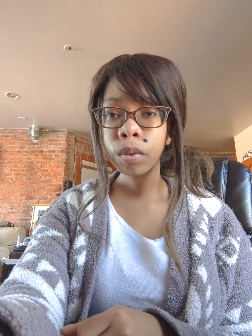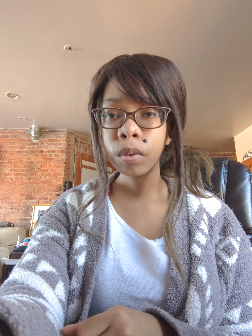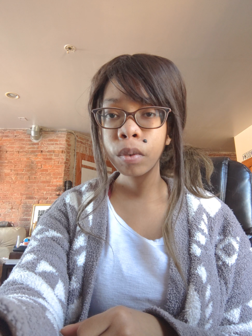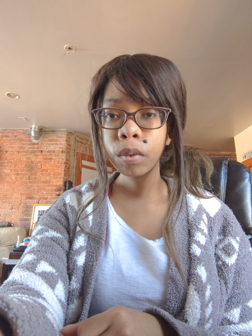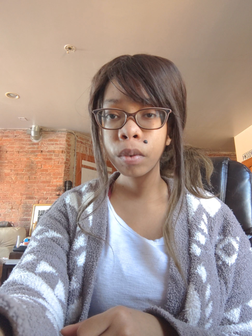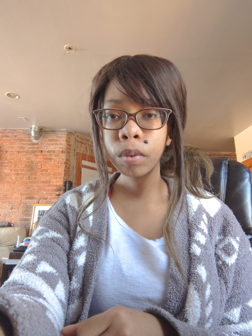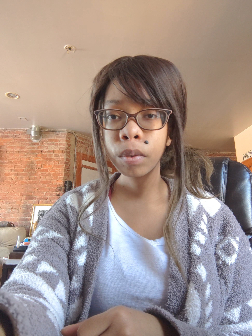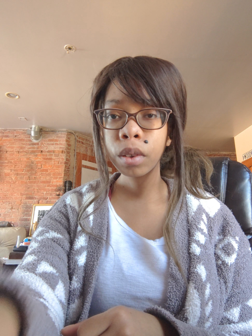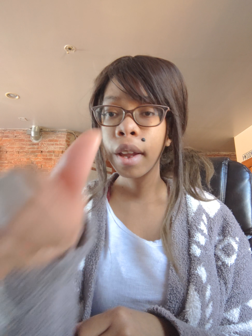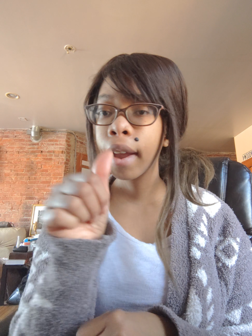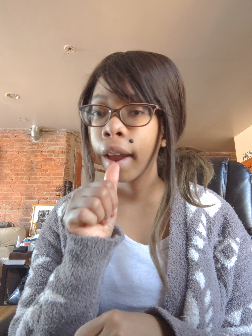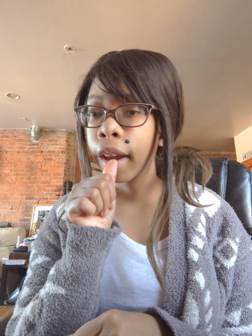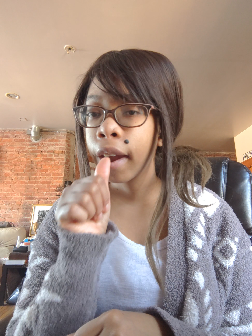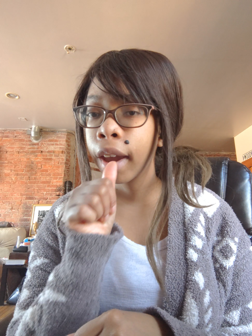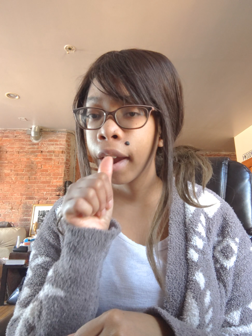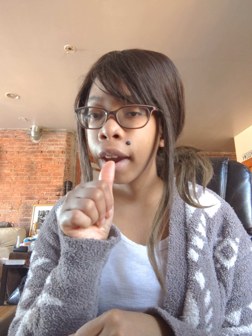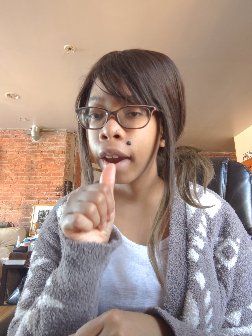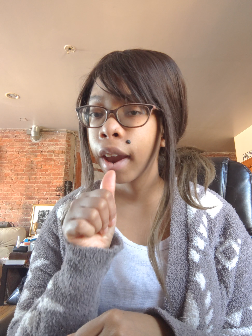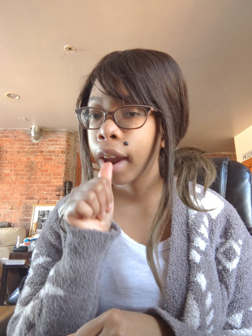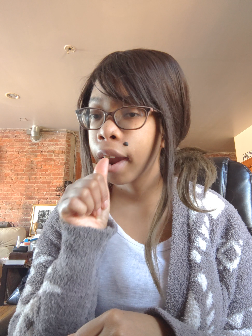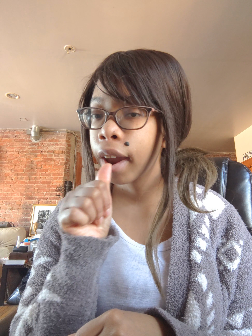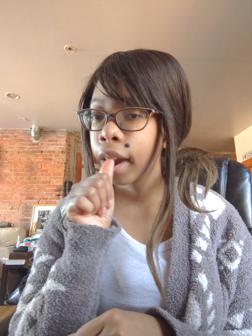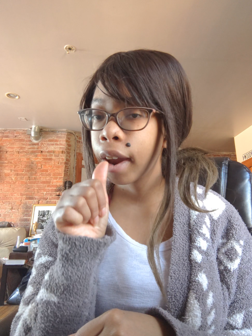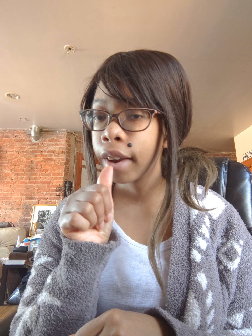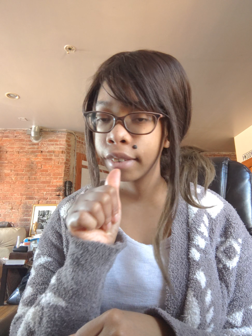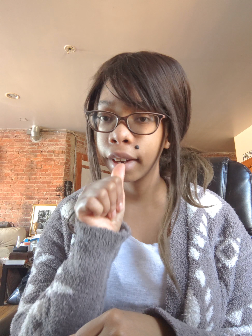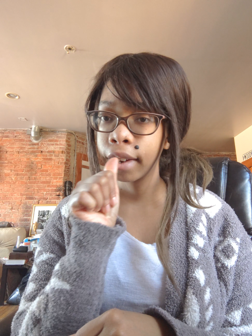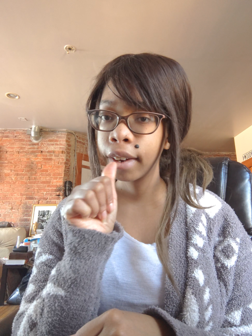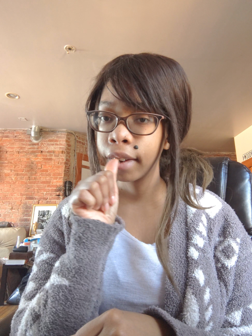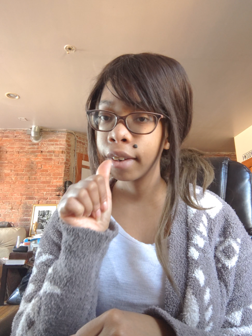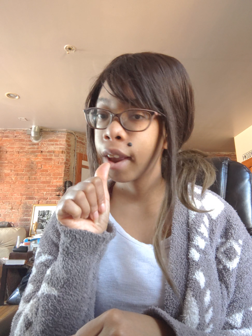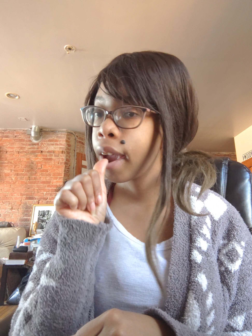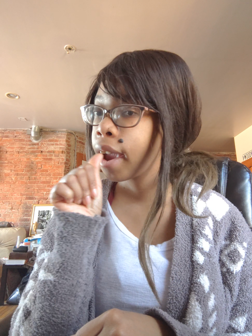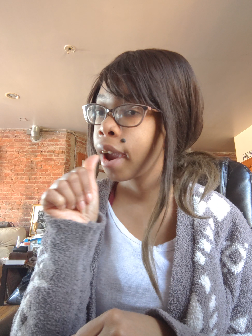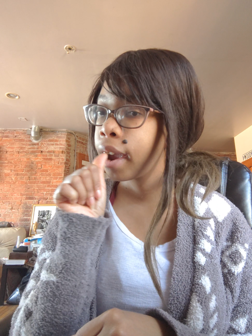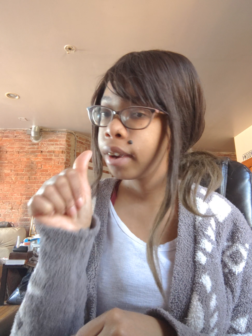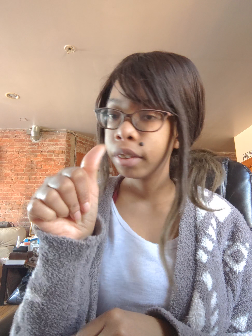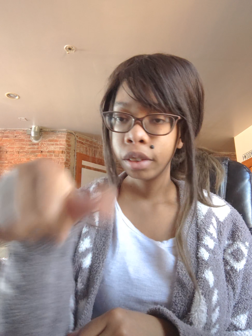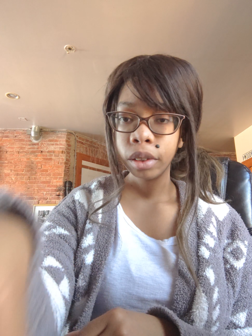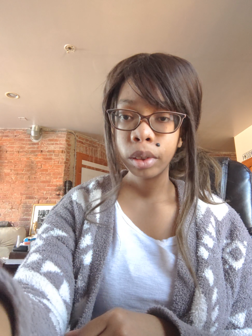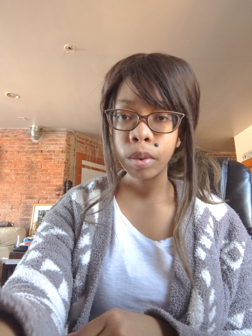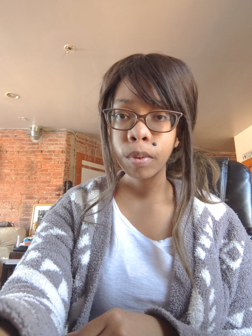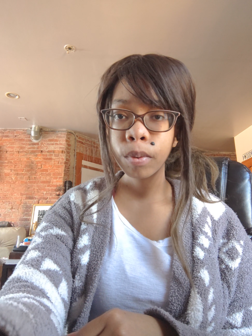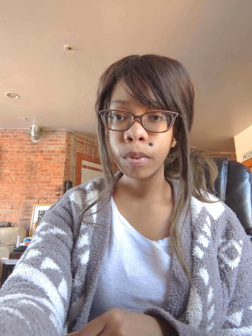nuts